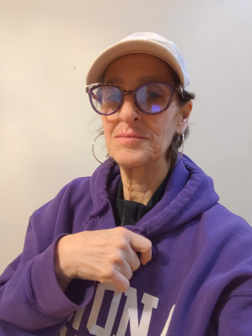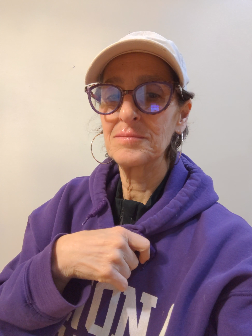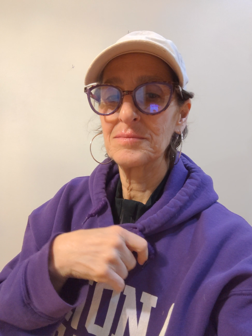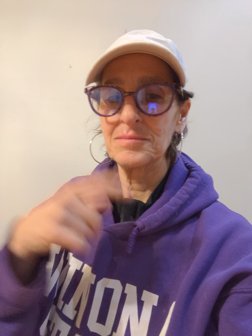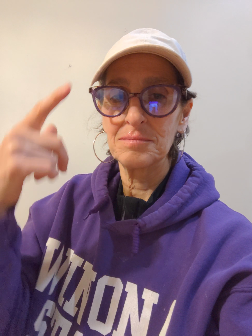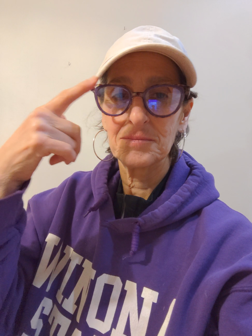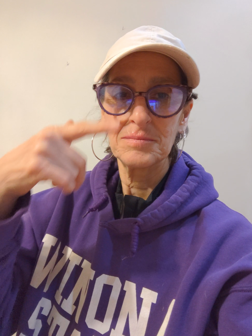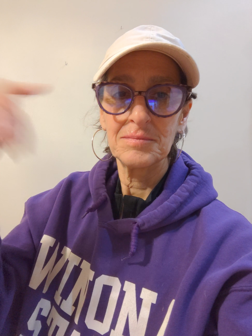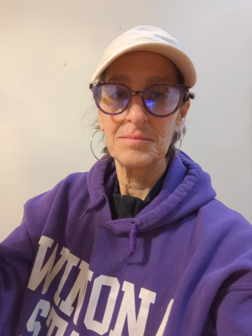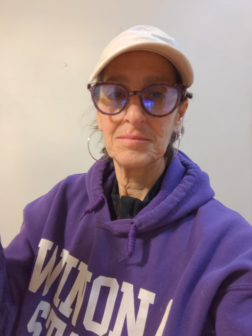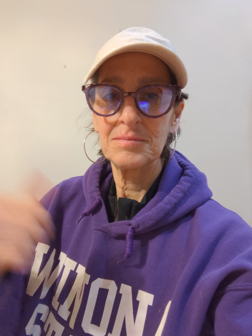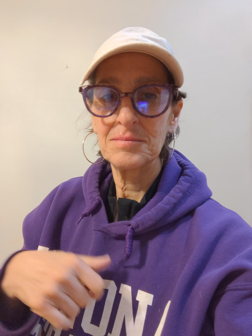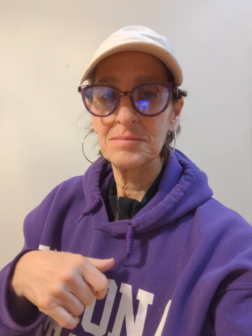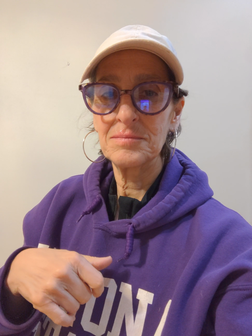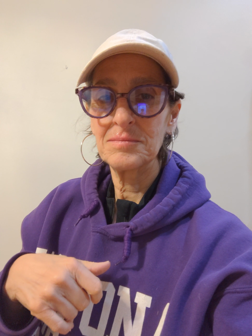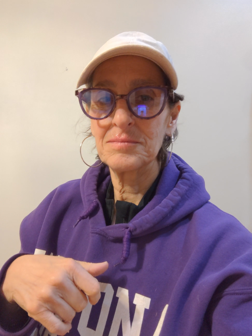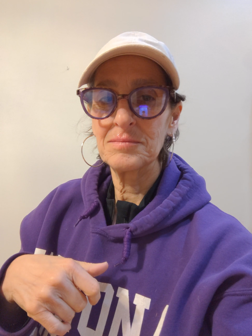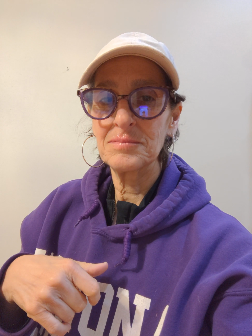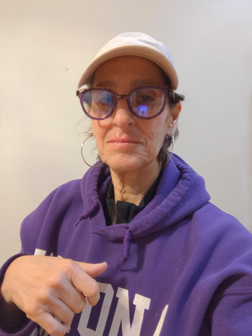because